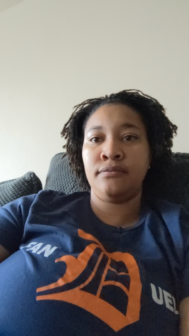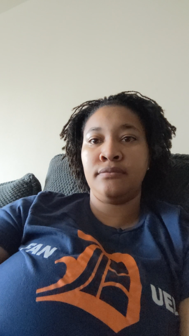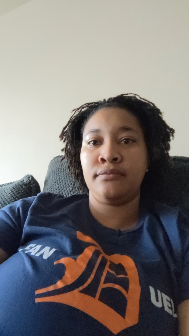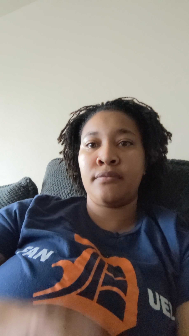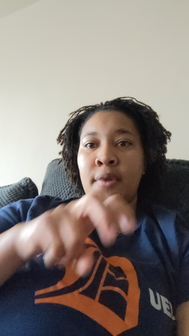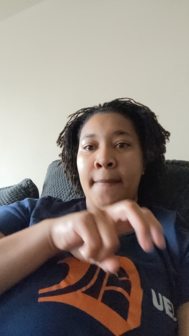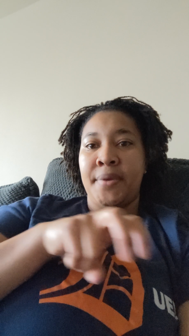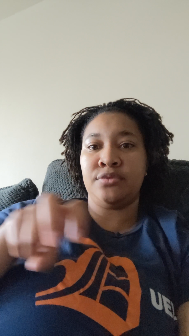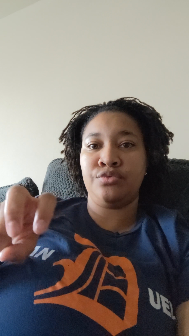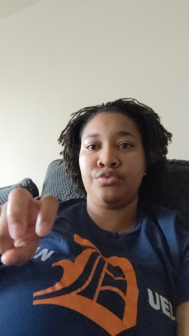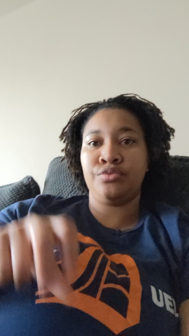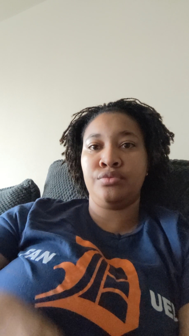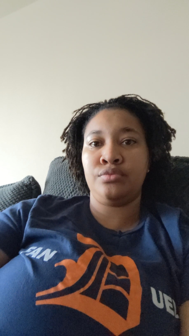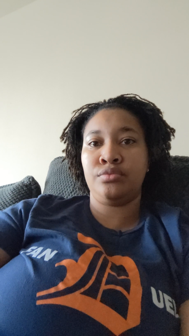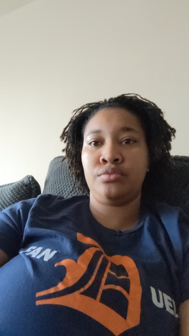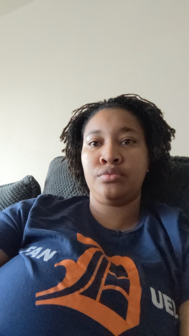bench